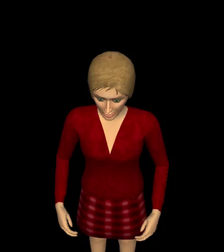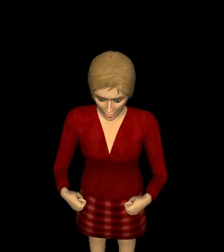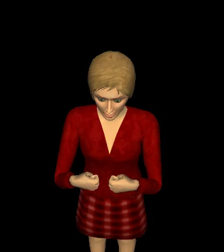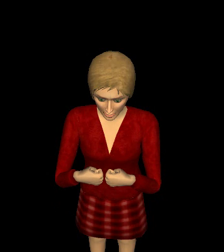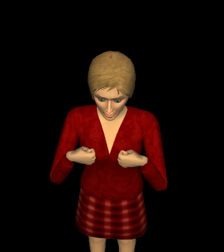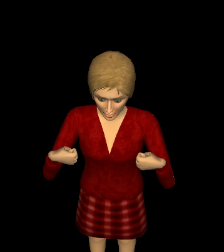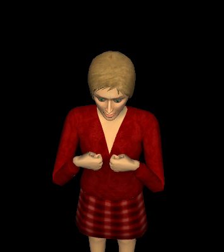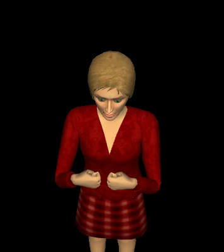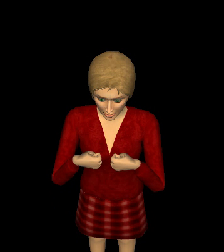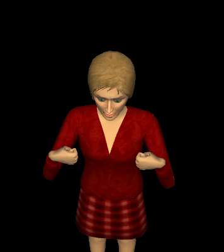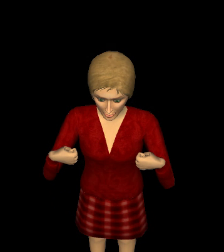خزانة